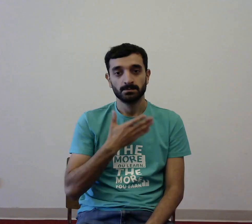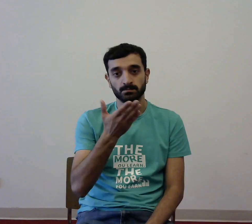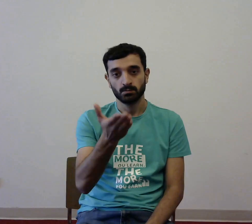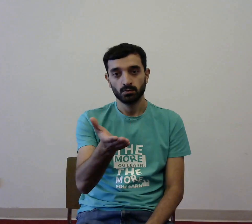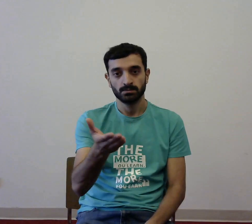bu